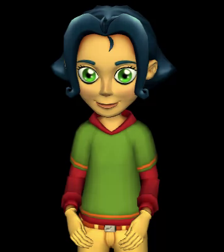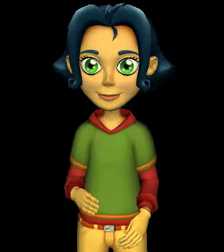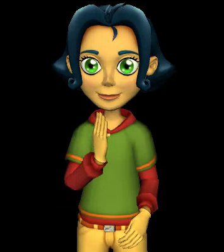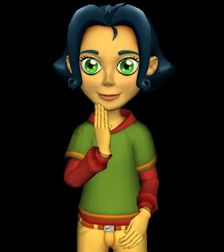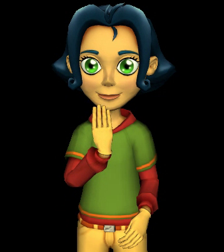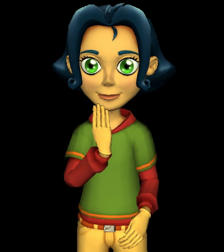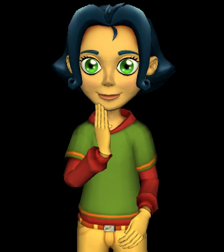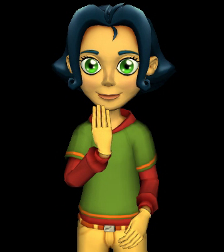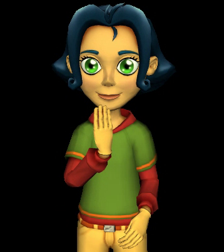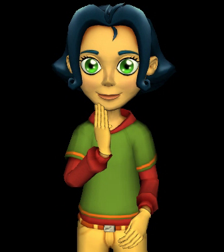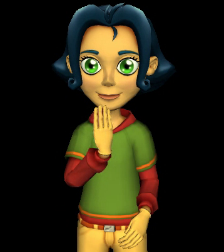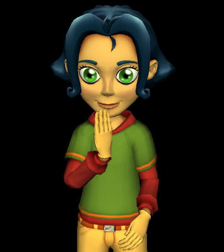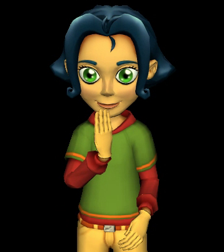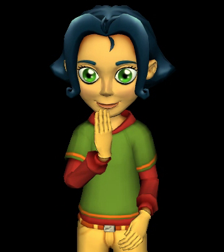مرآة